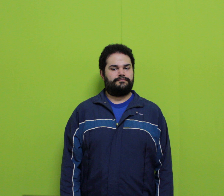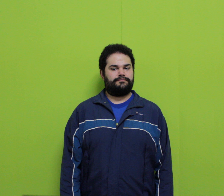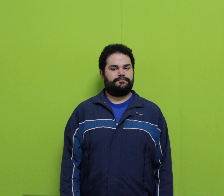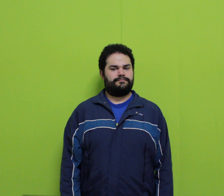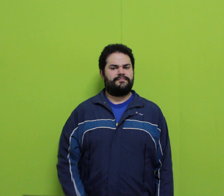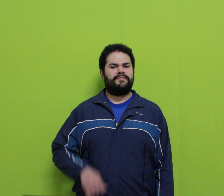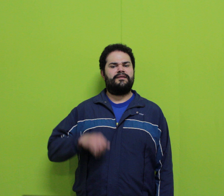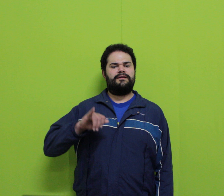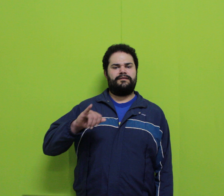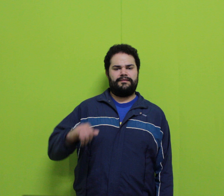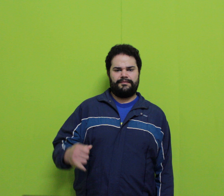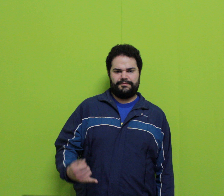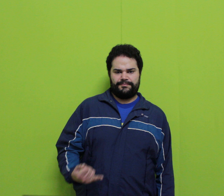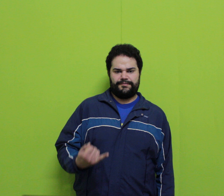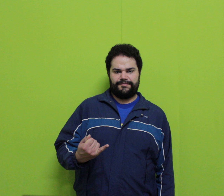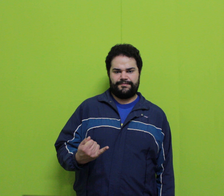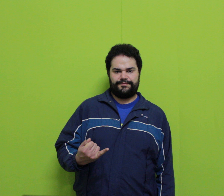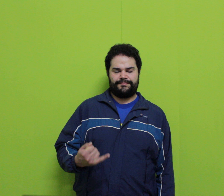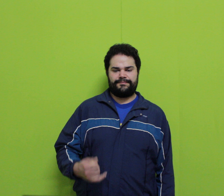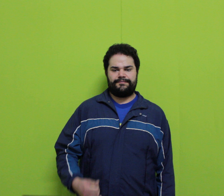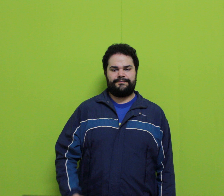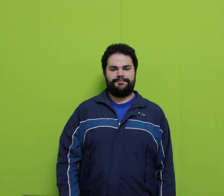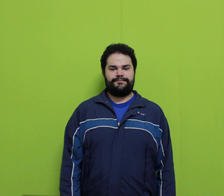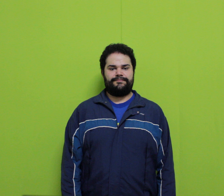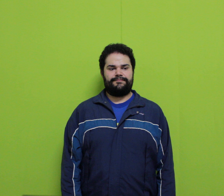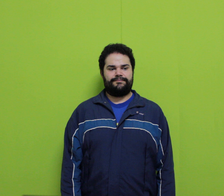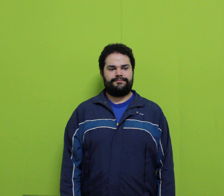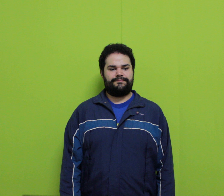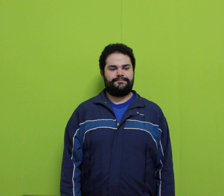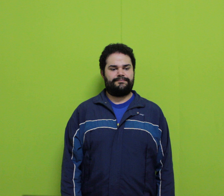aproveitar